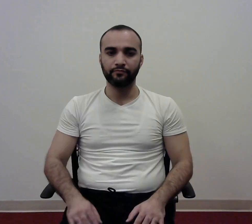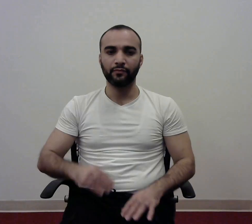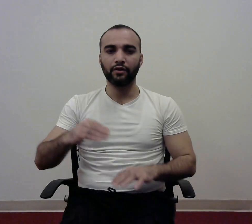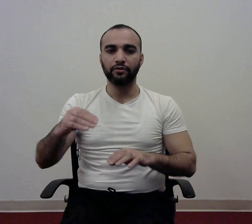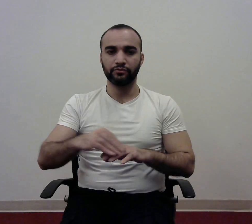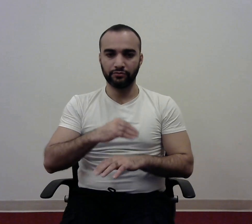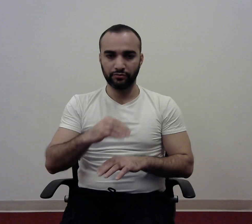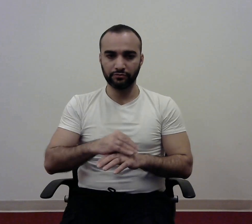yoldaşım